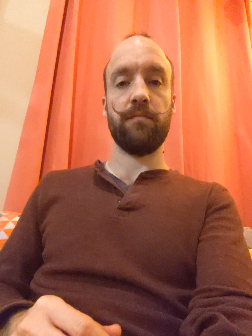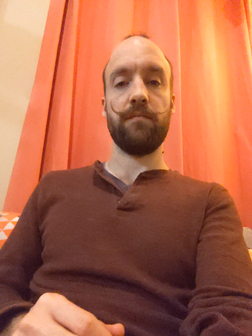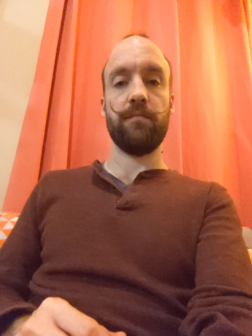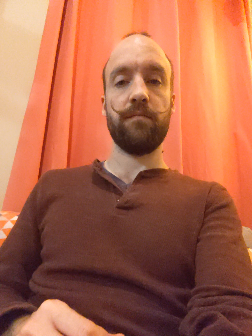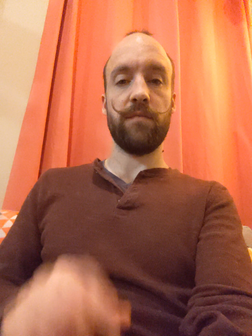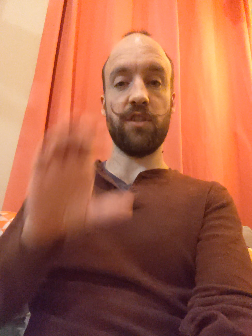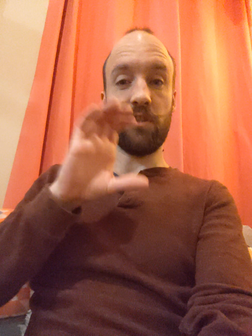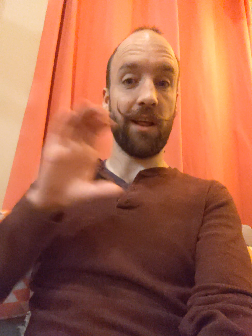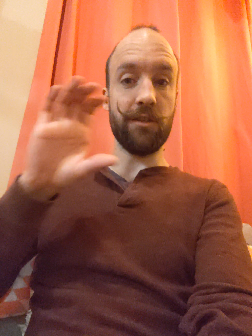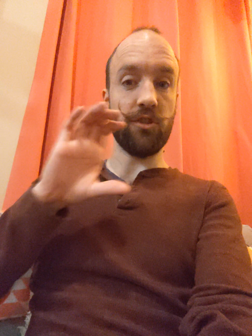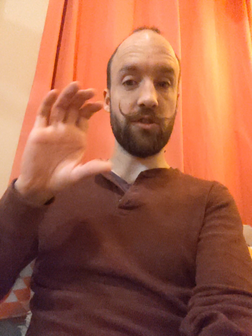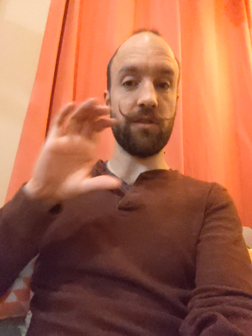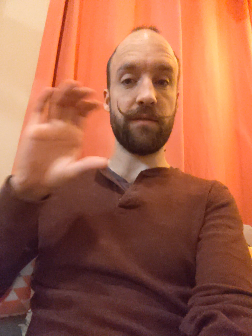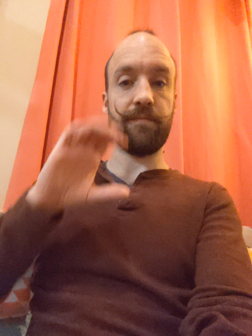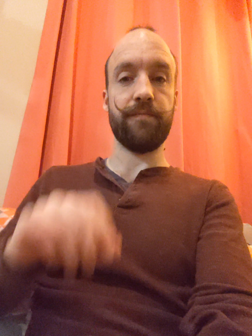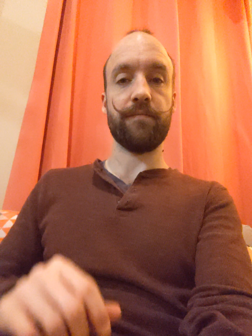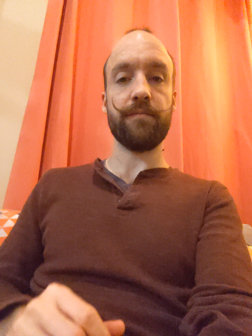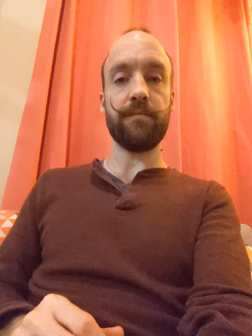chocolate